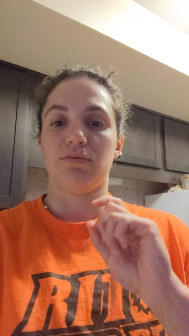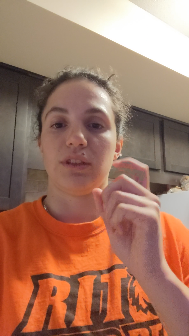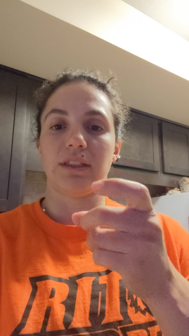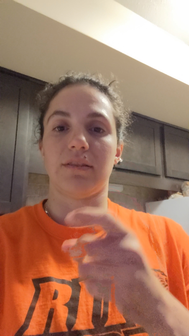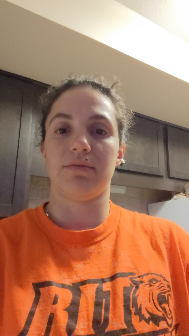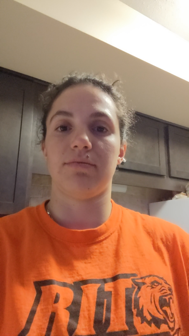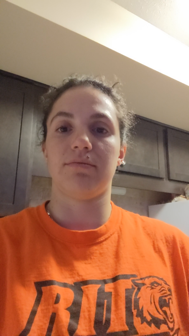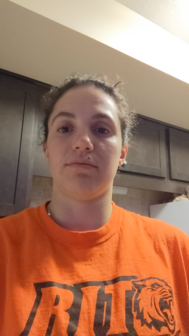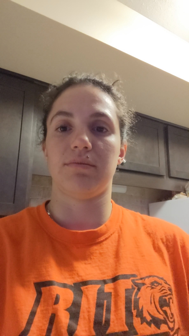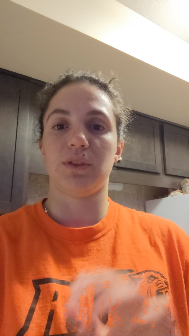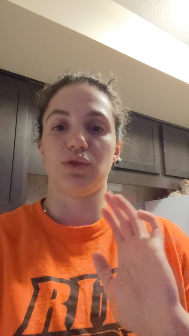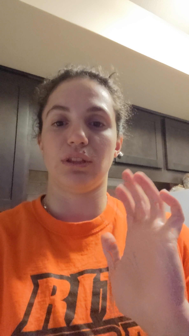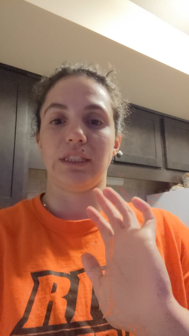cheese